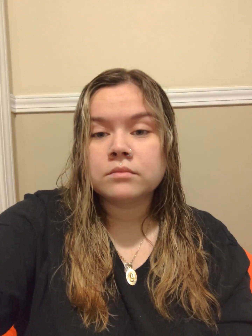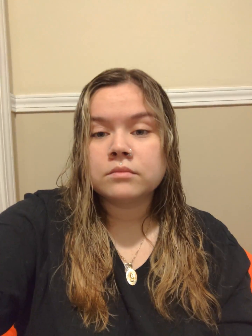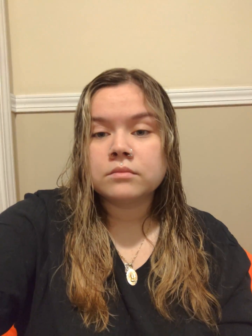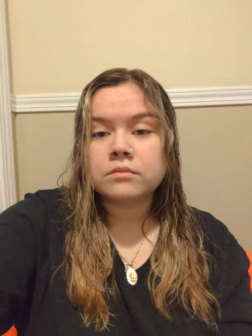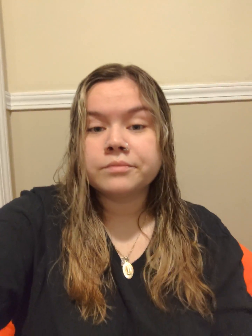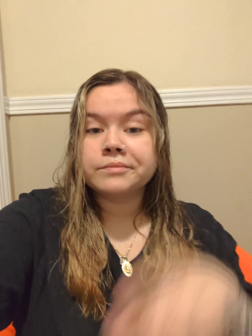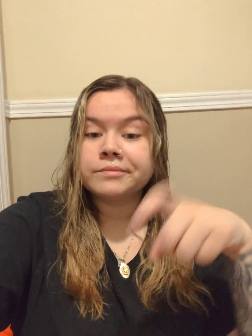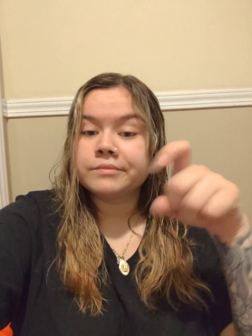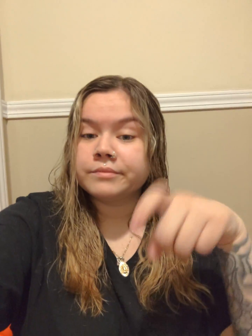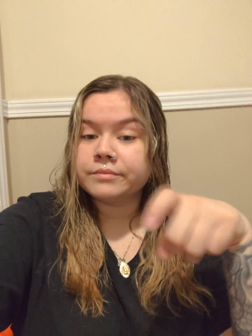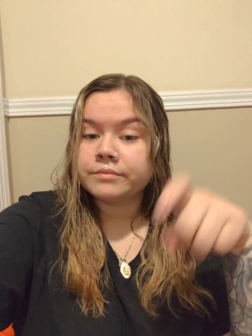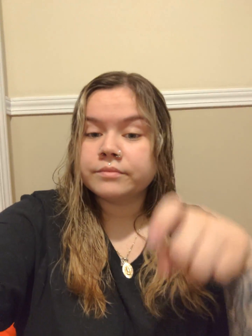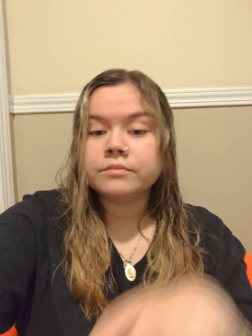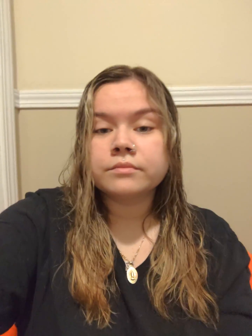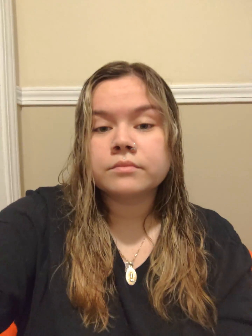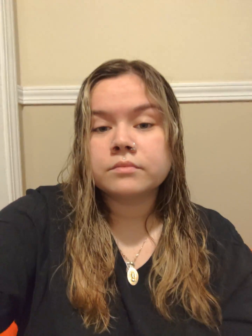need